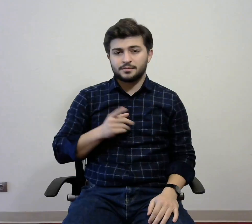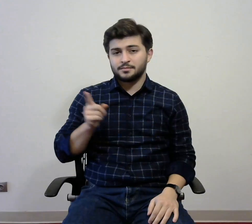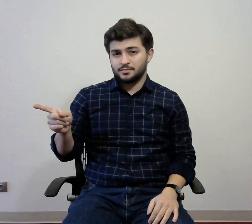O